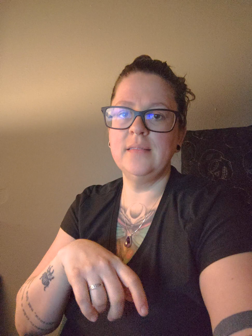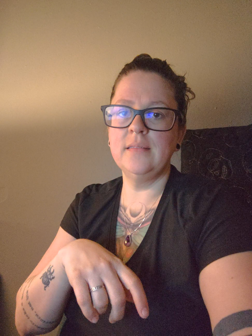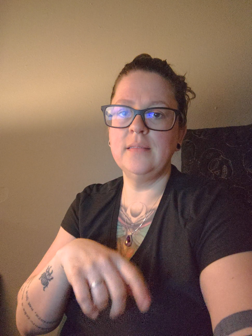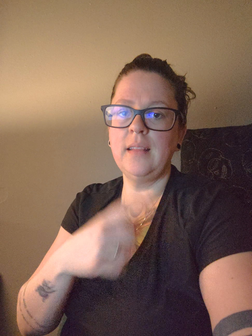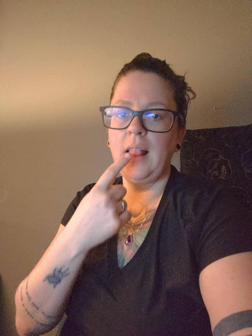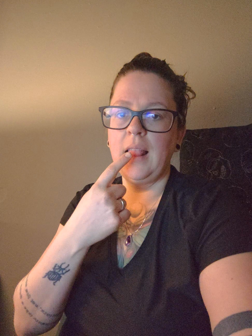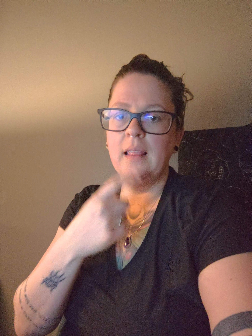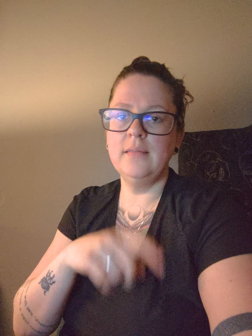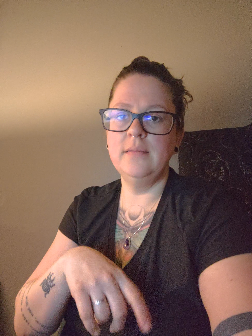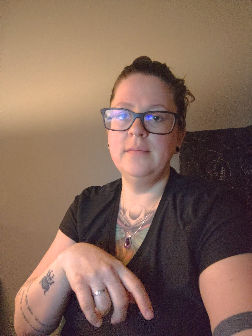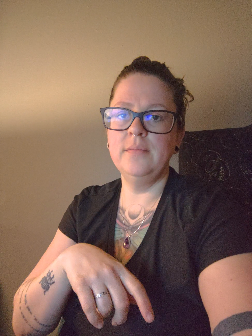tongue